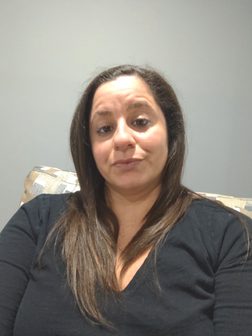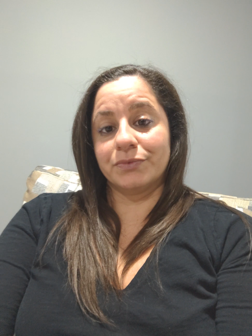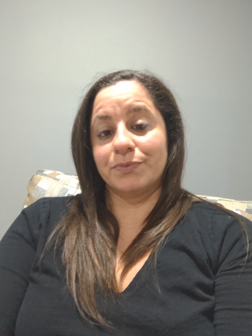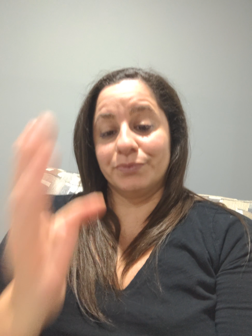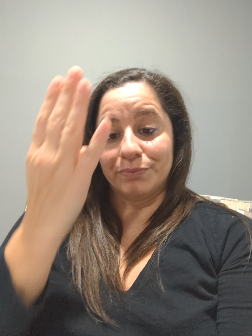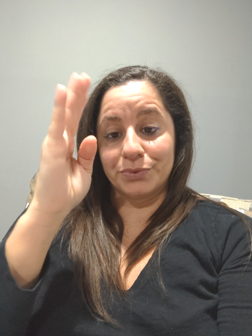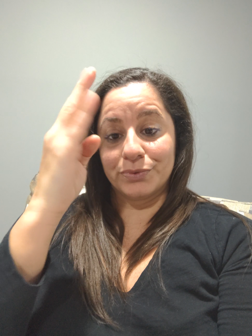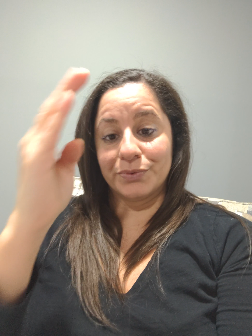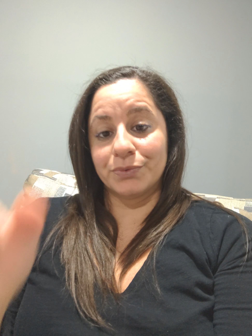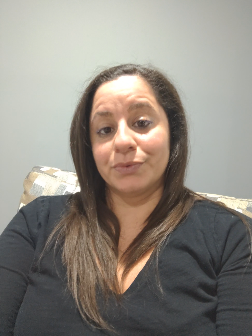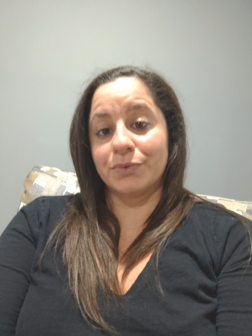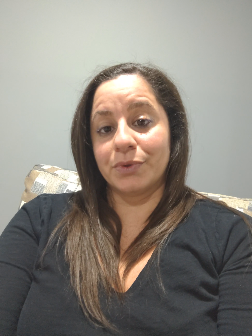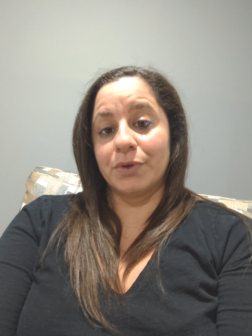blue